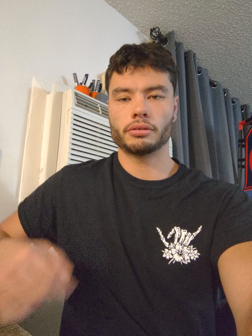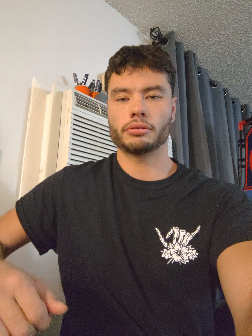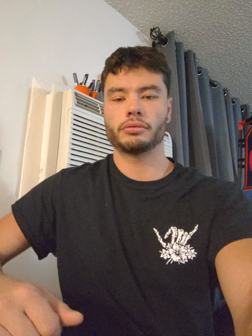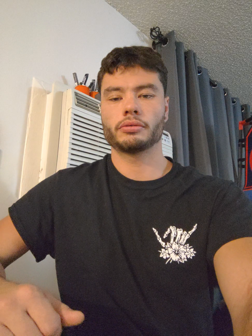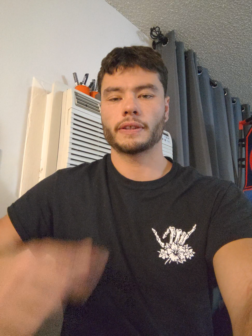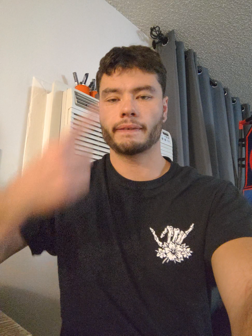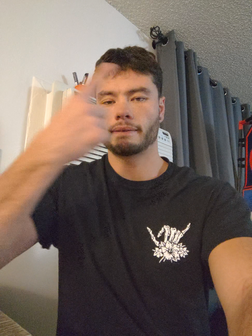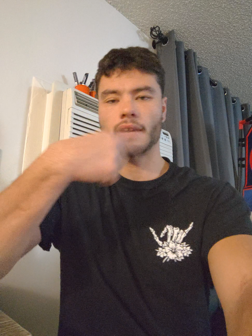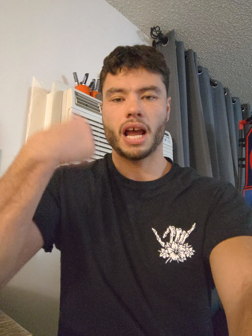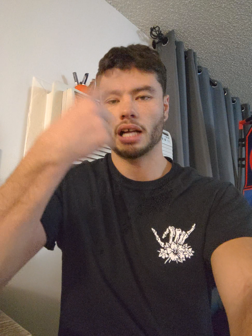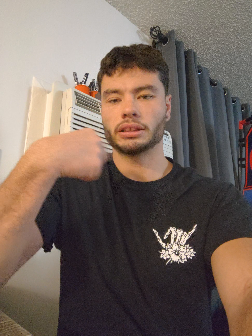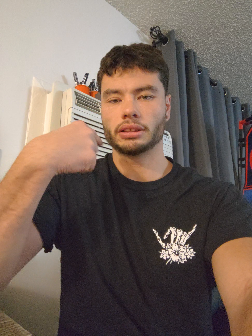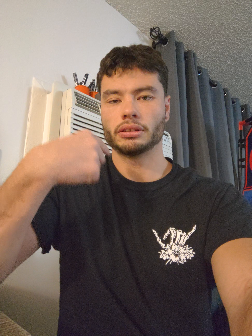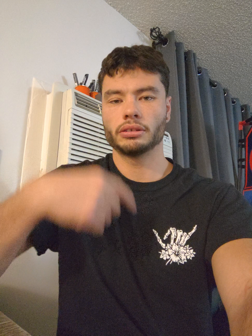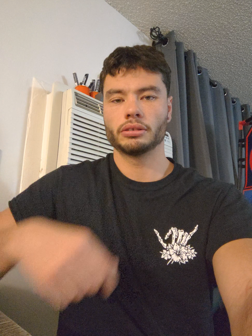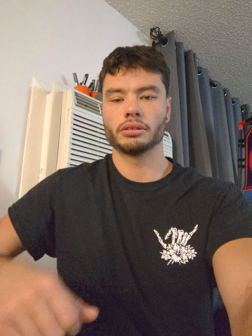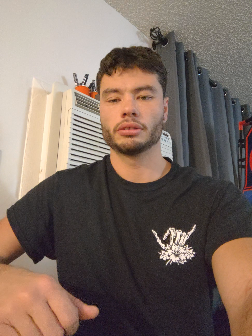face